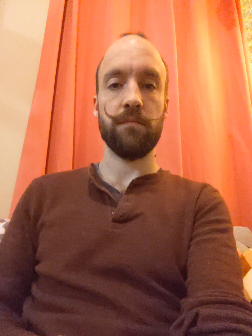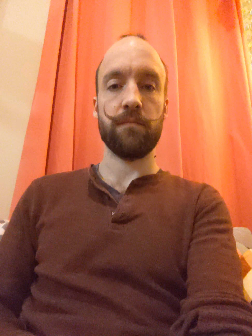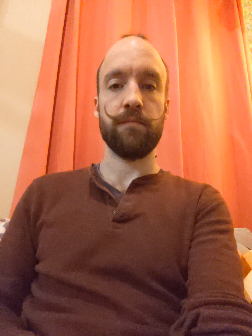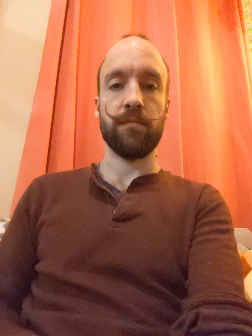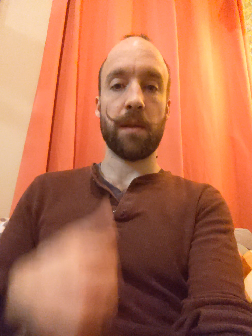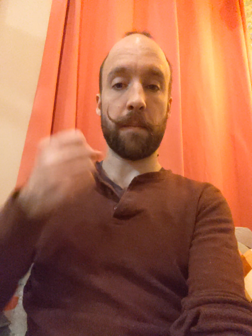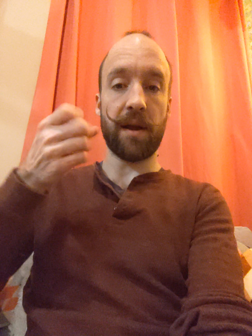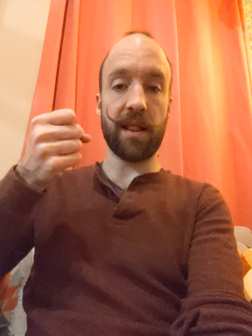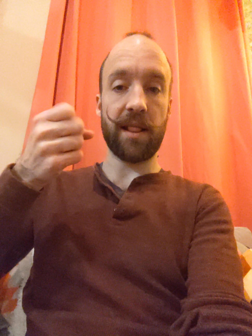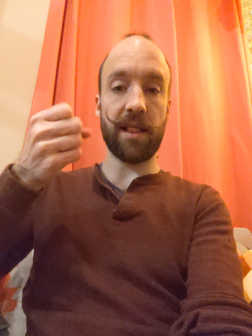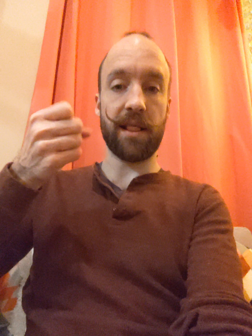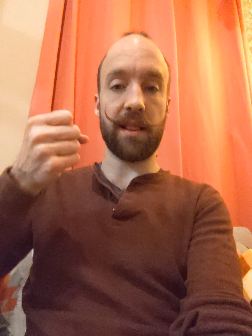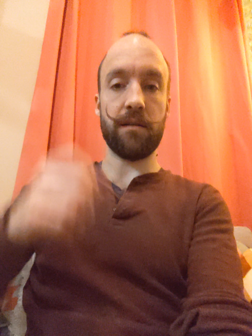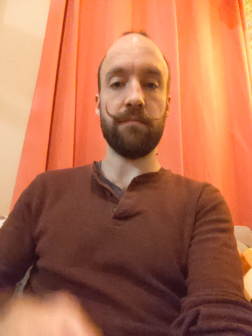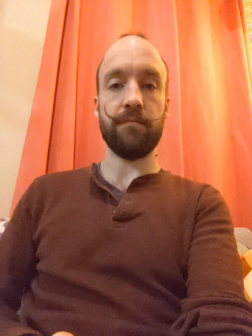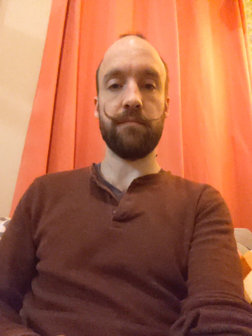milk